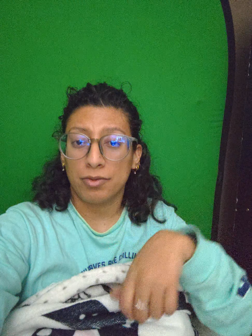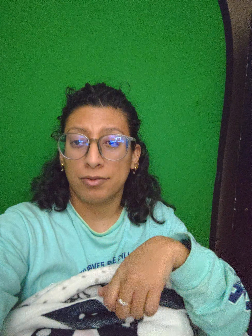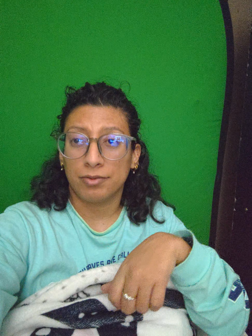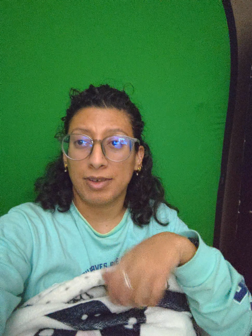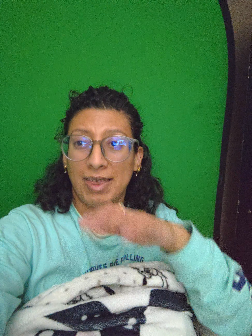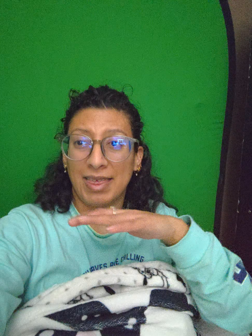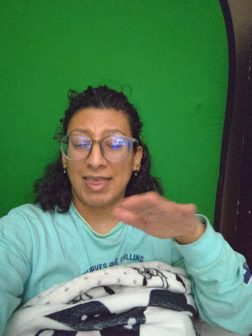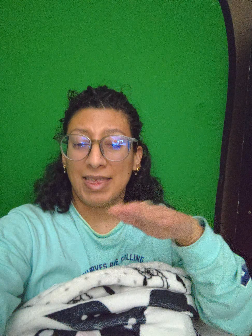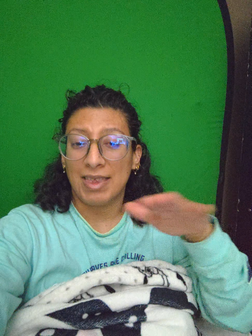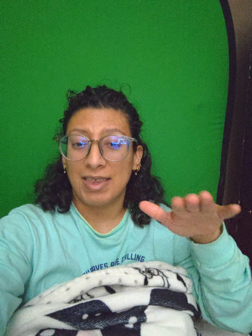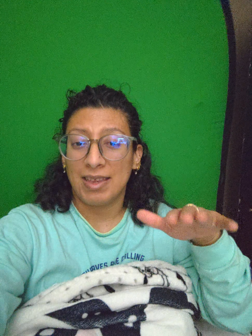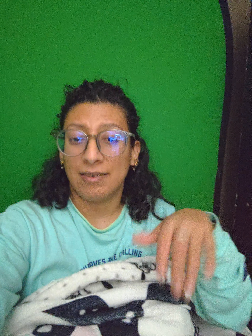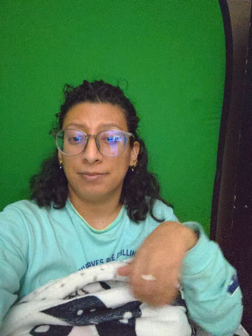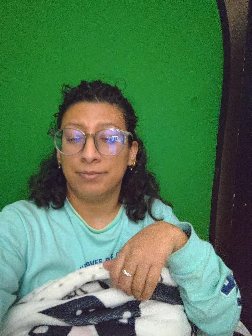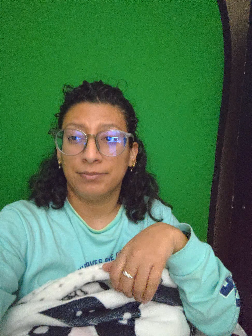clean